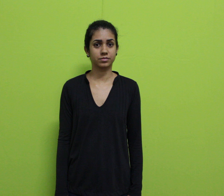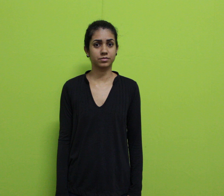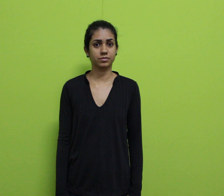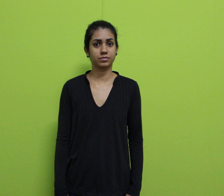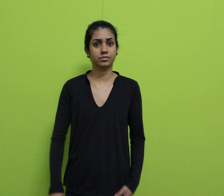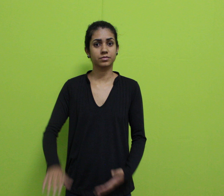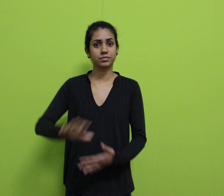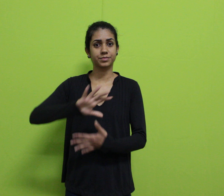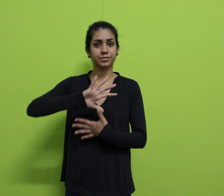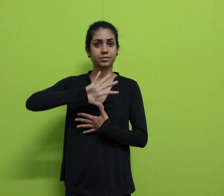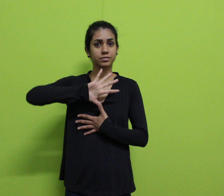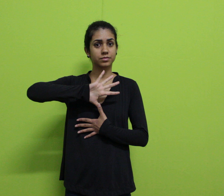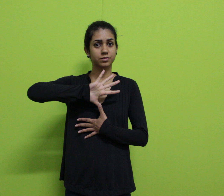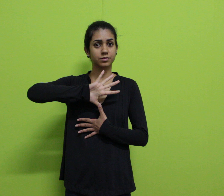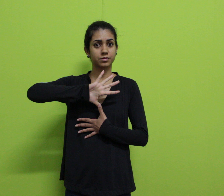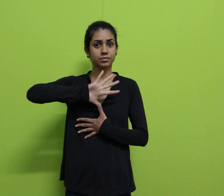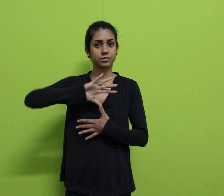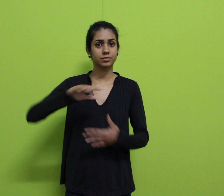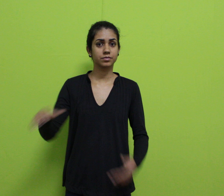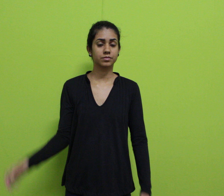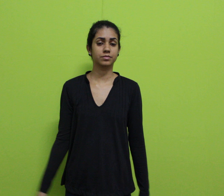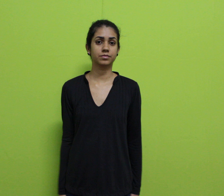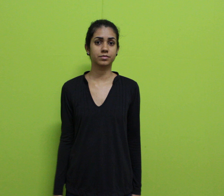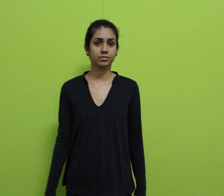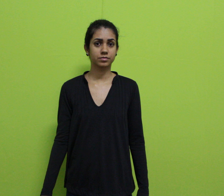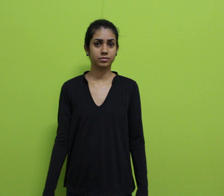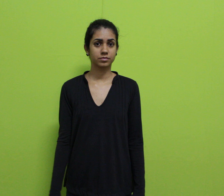América